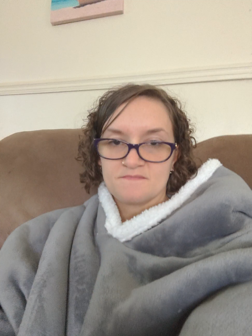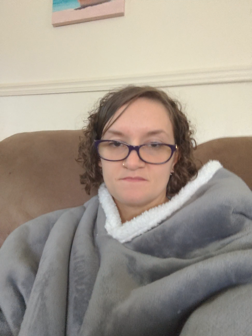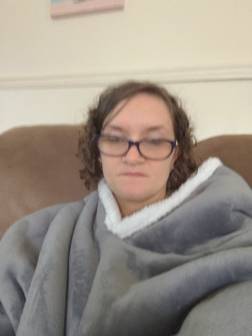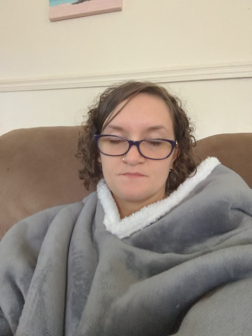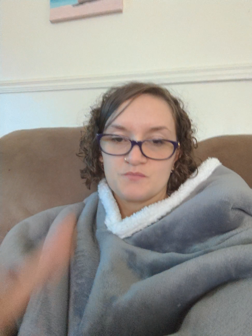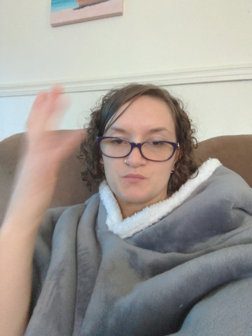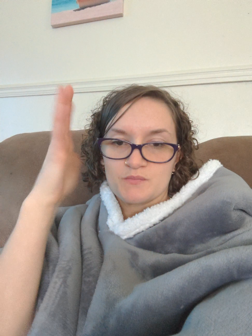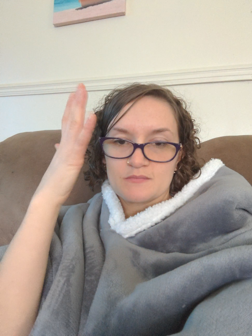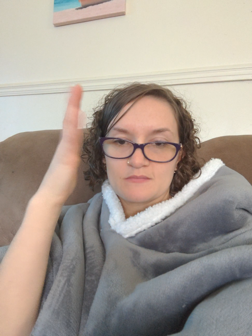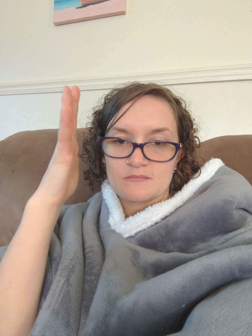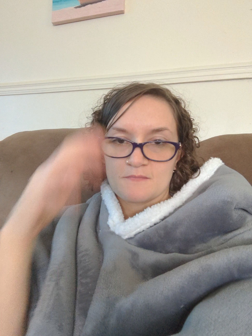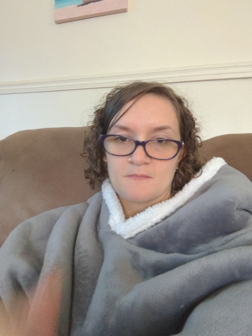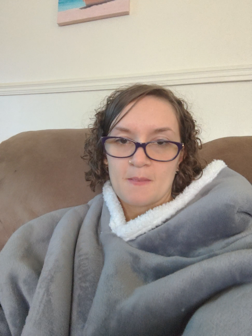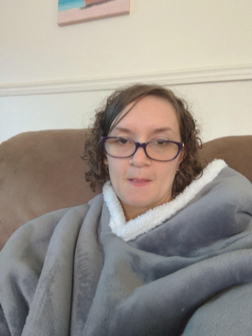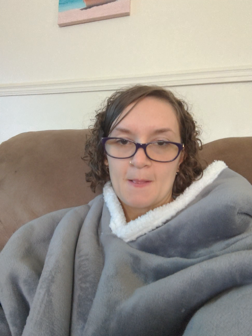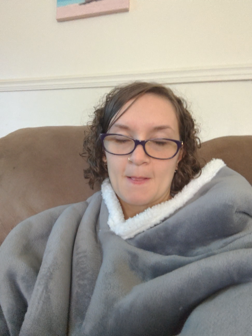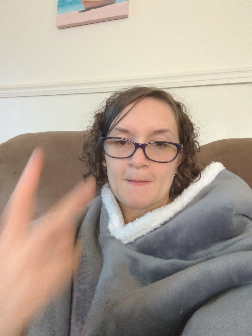tree